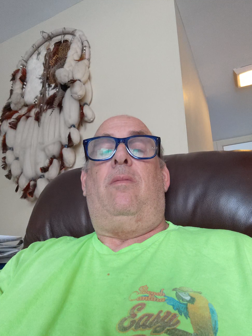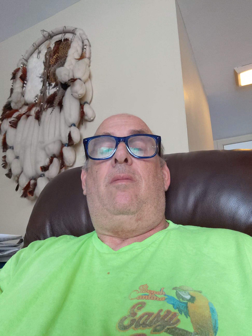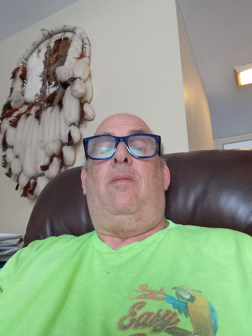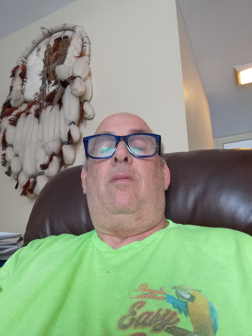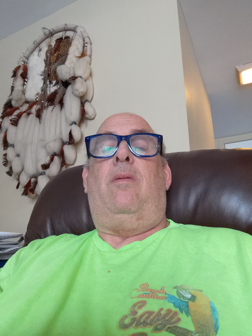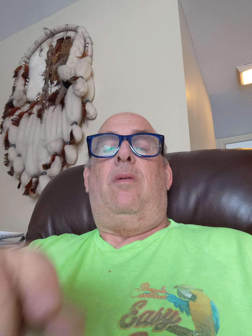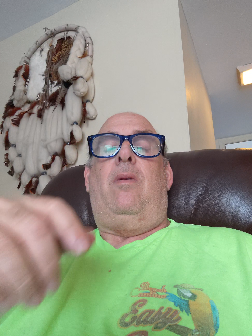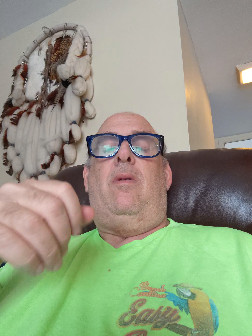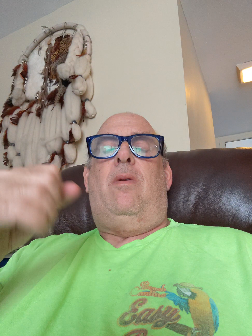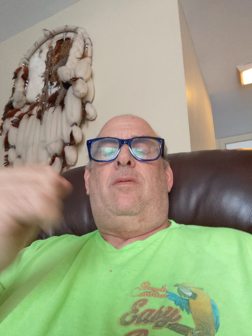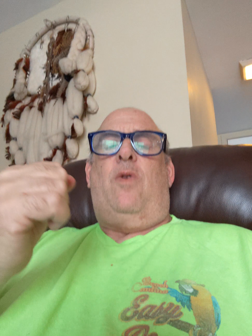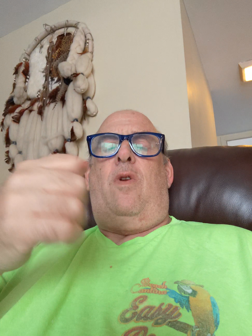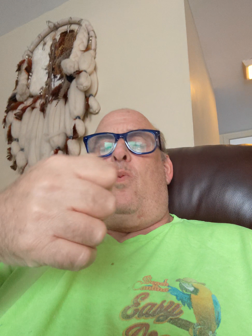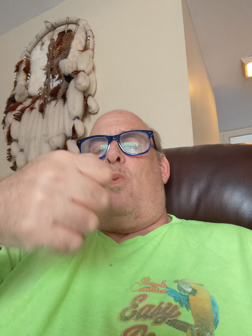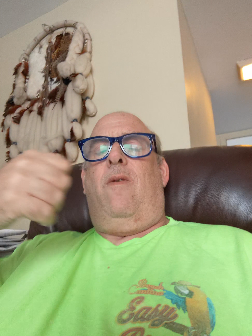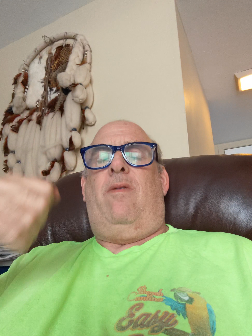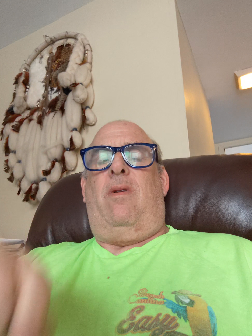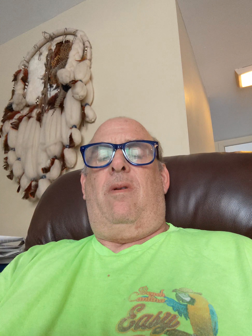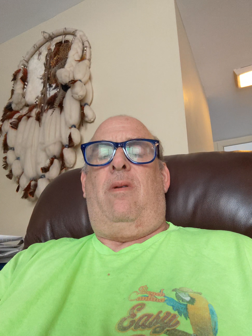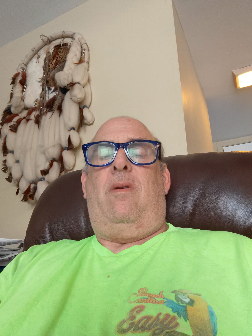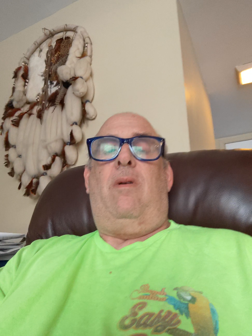refrigerator